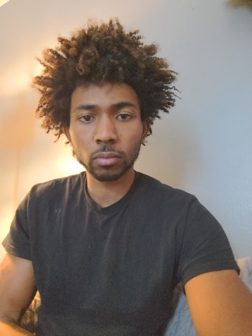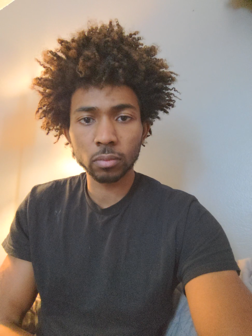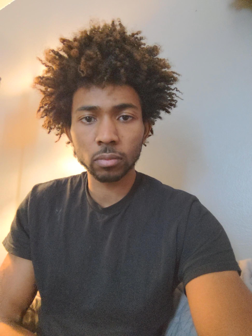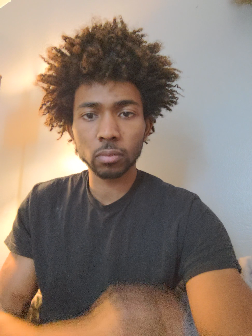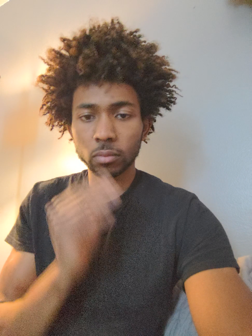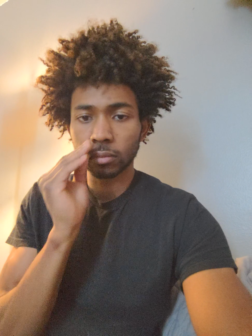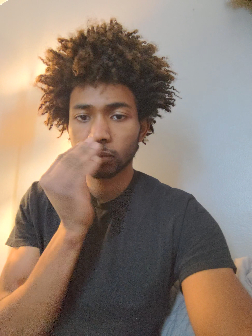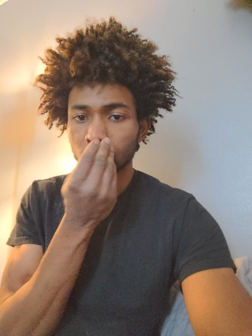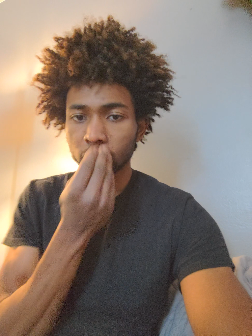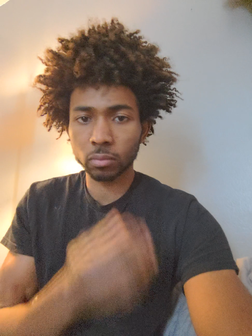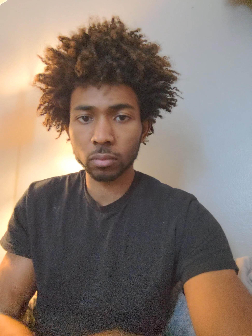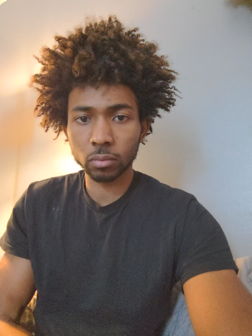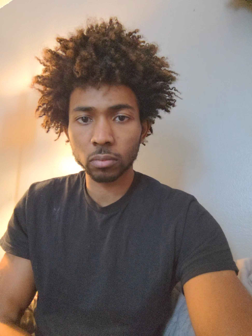flower